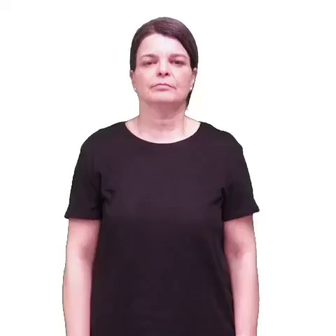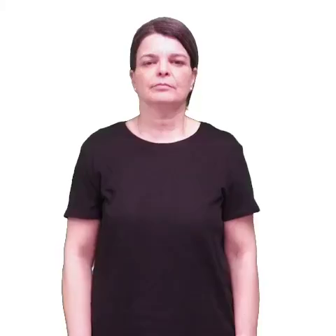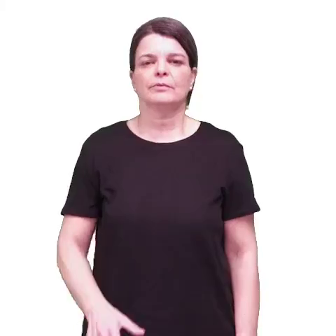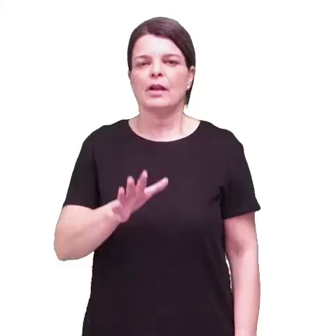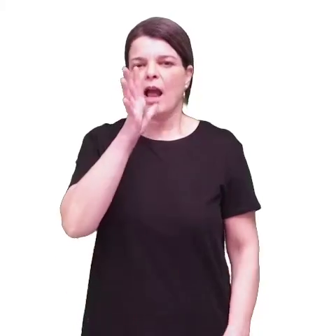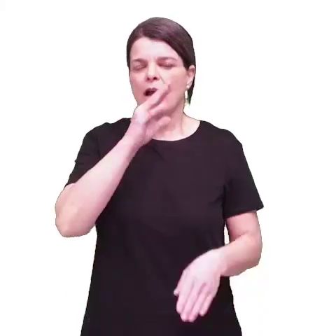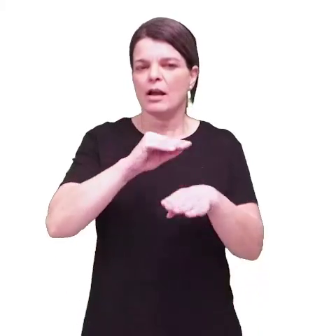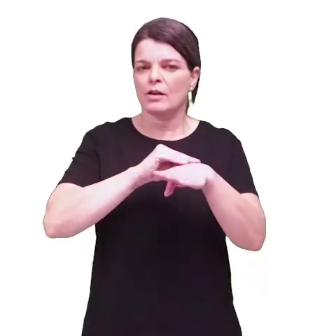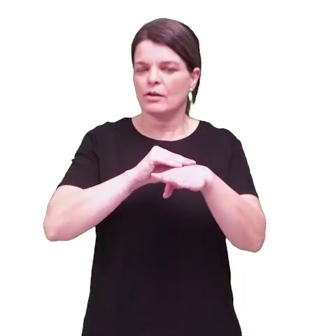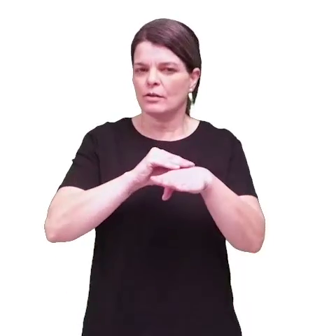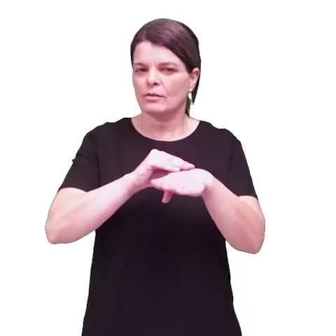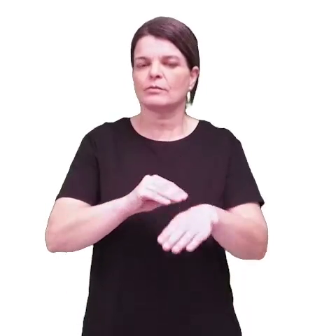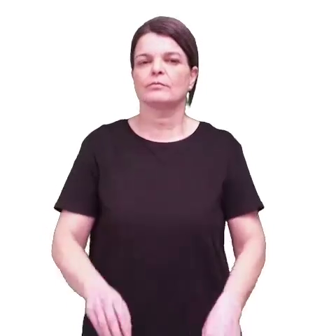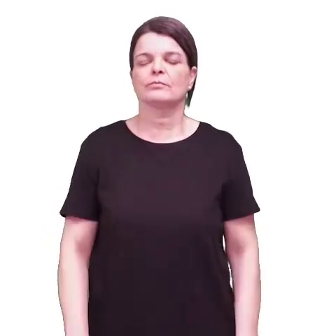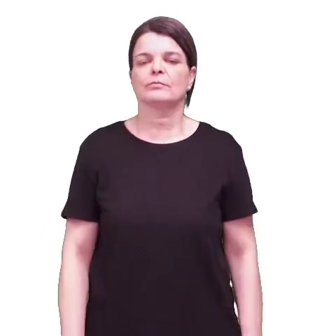agua alcohol